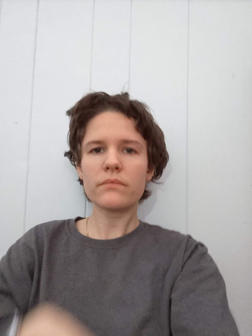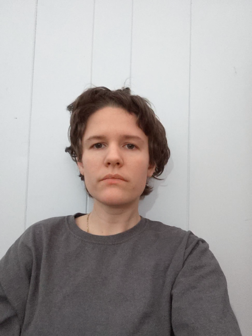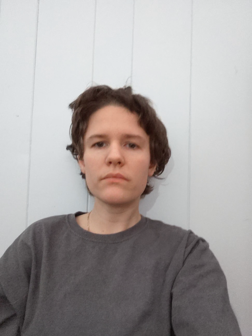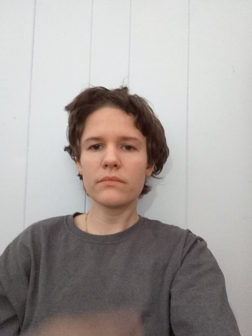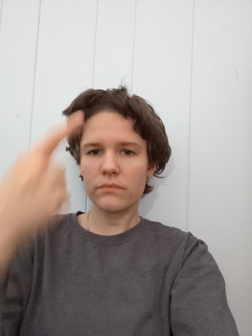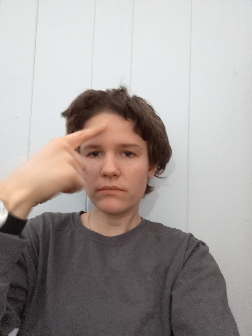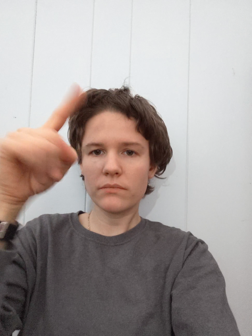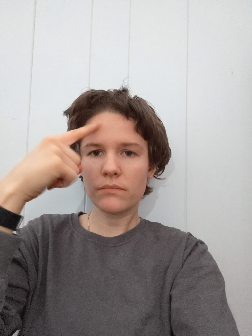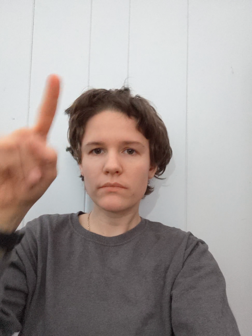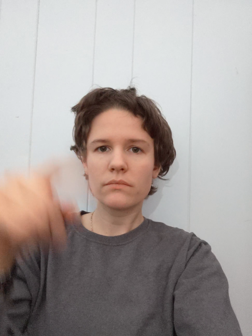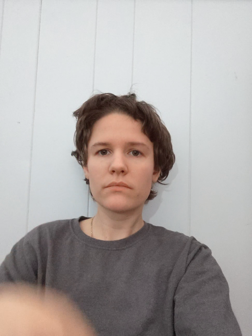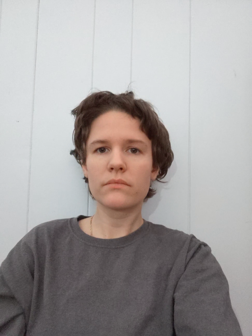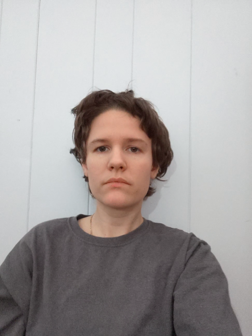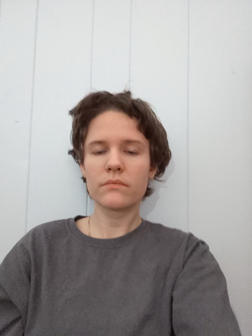for